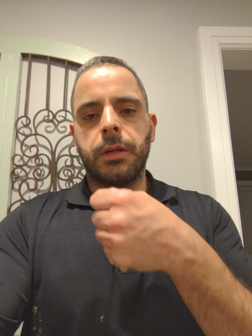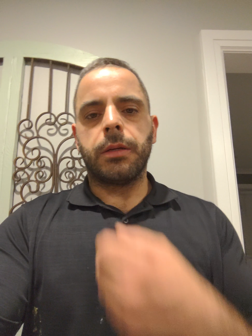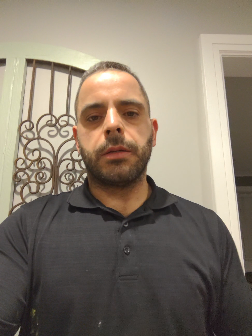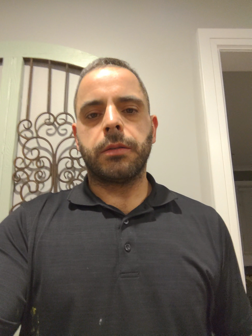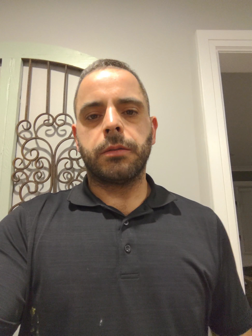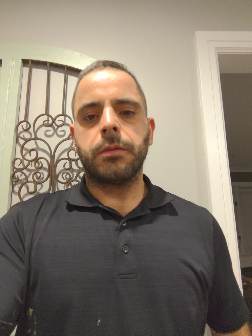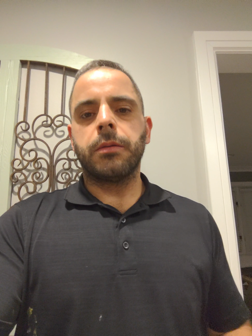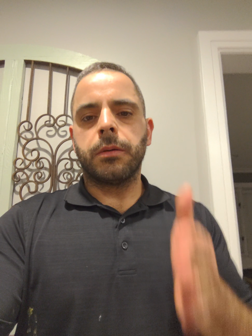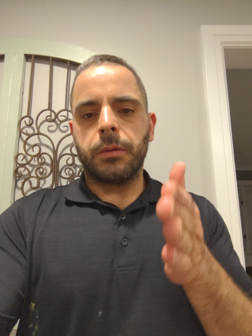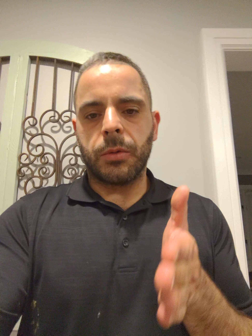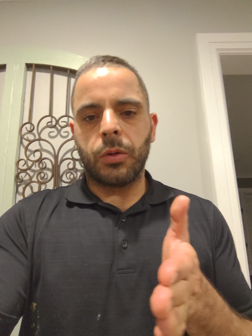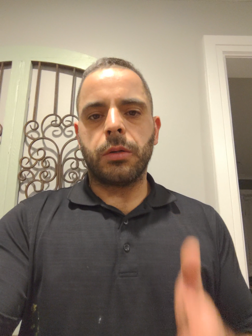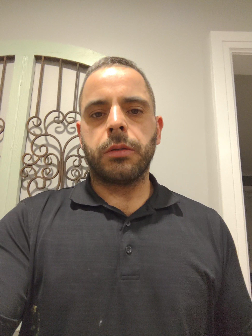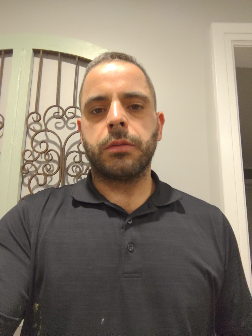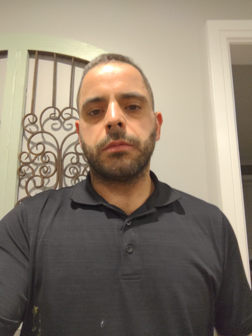person